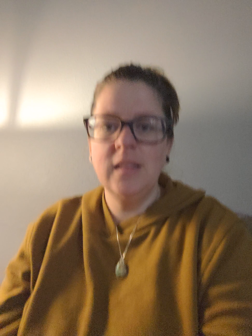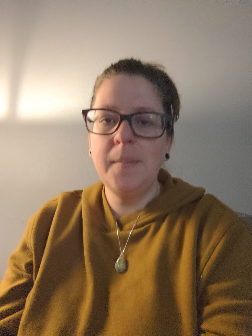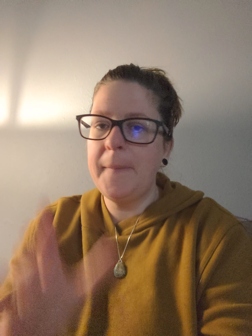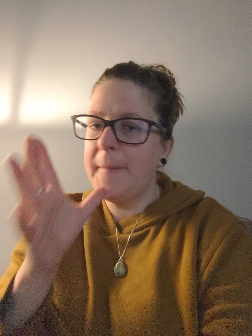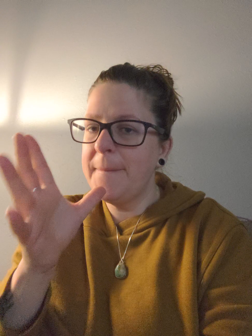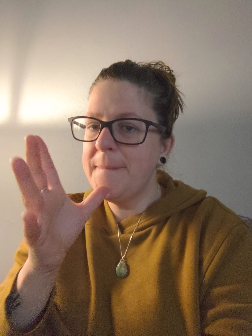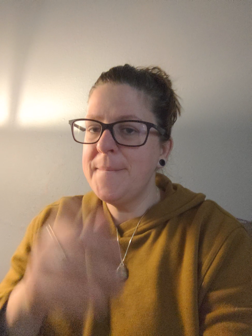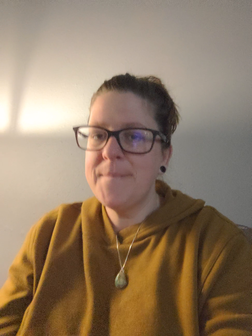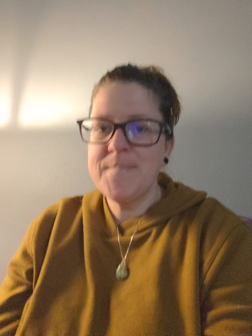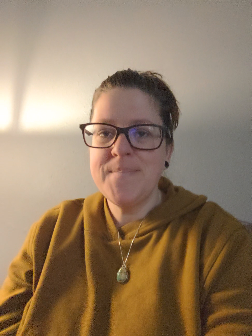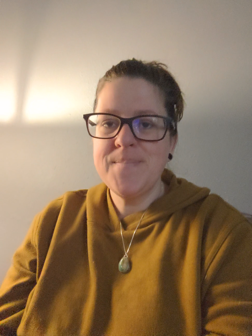mom